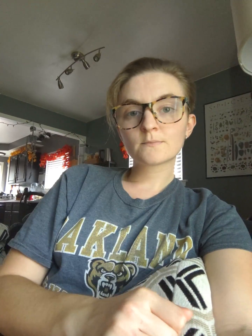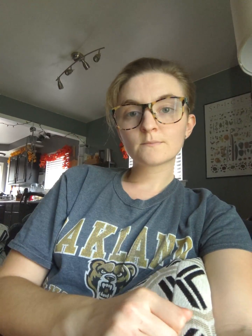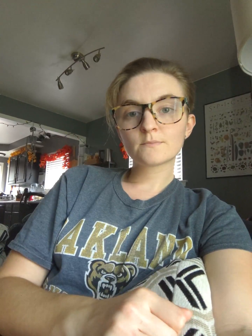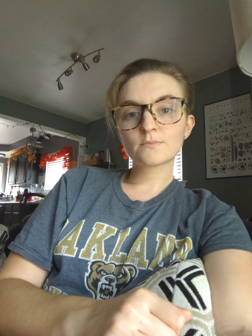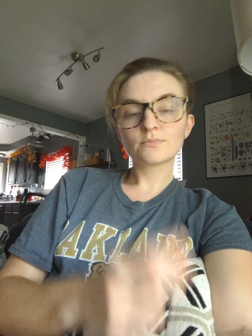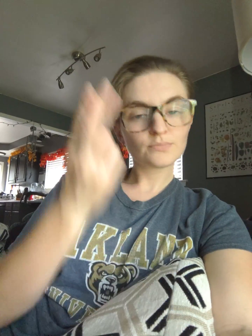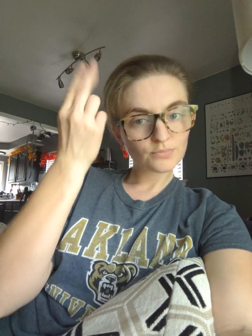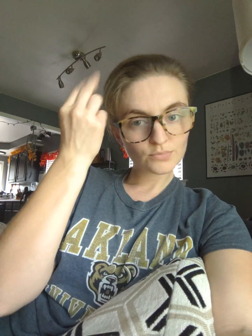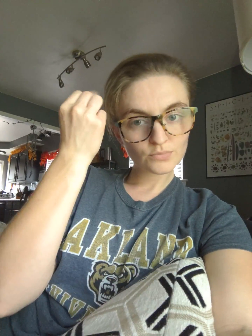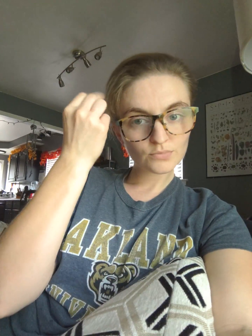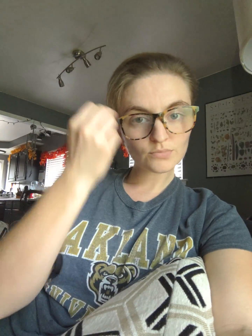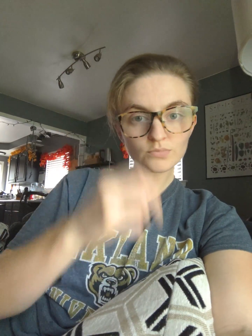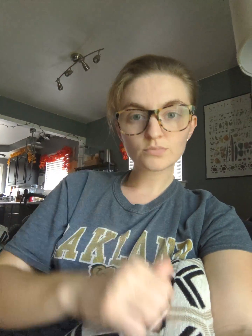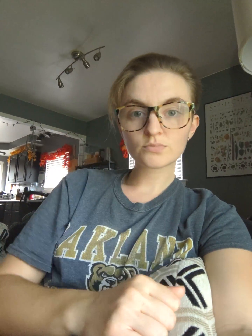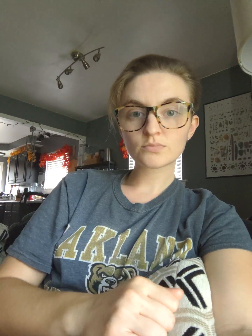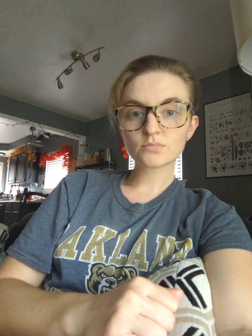bunny